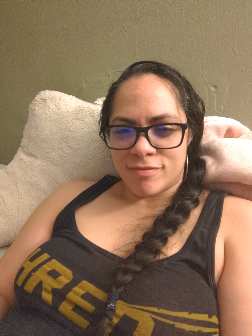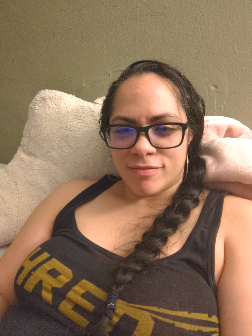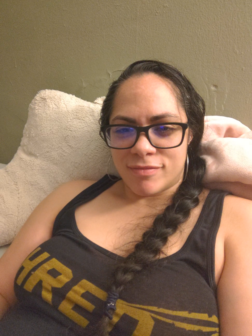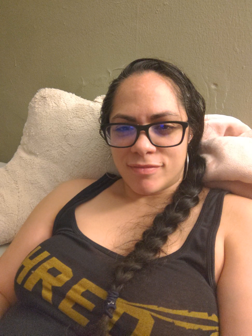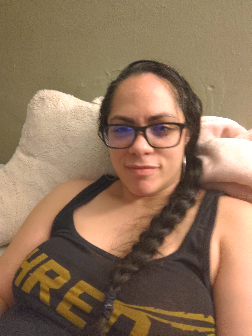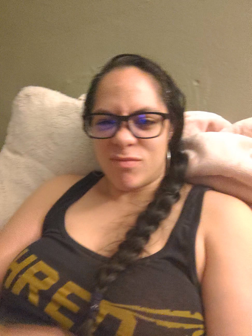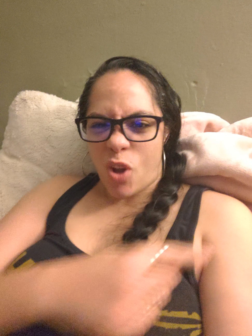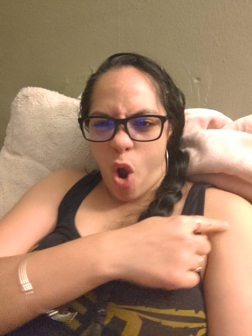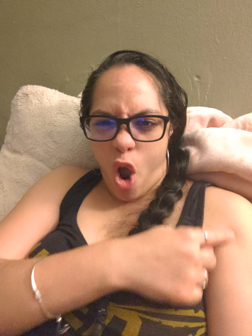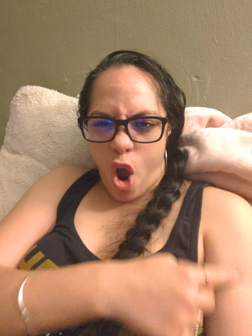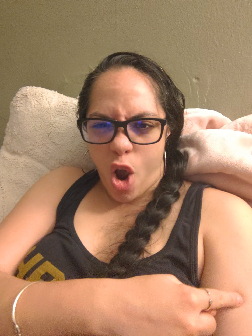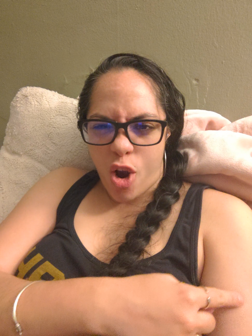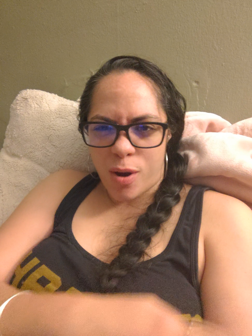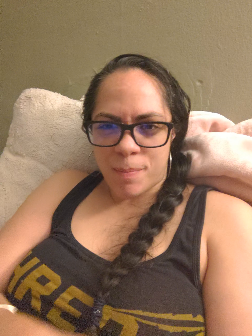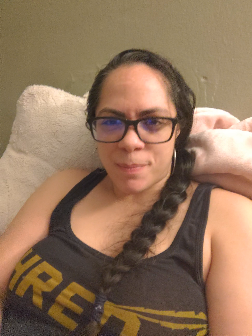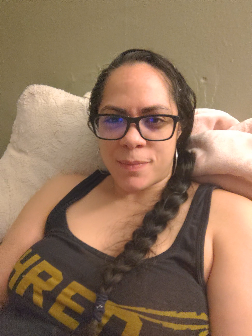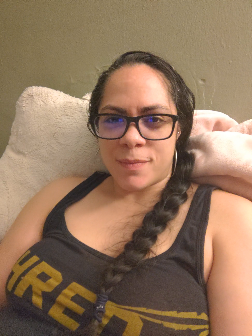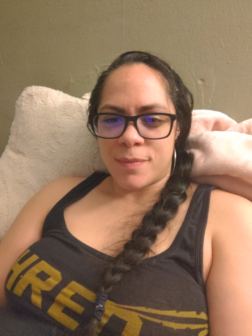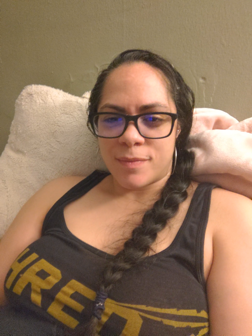arm